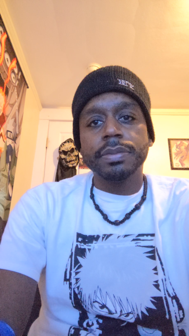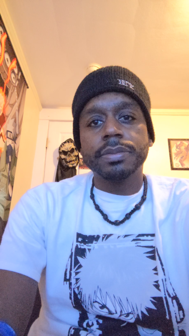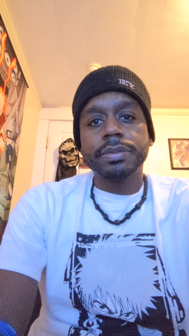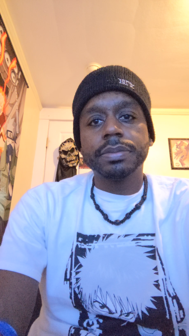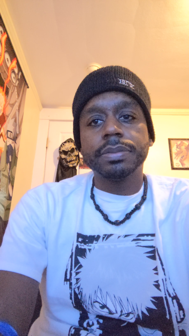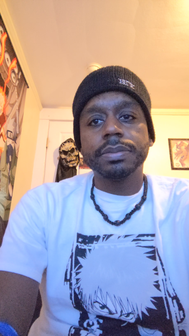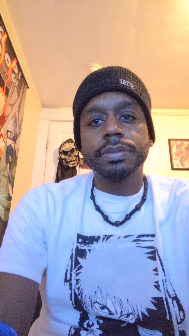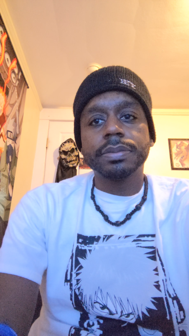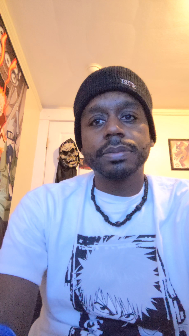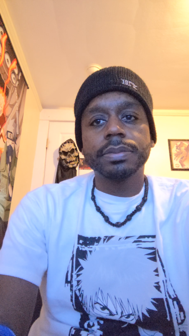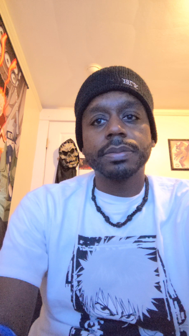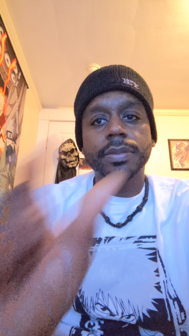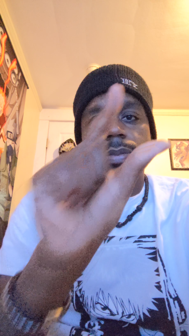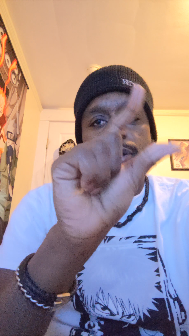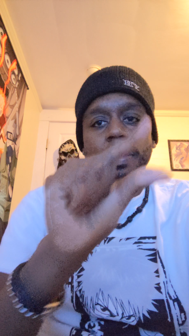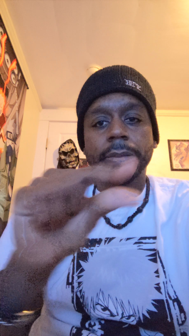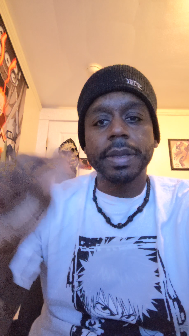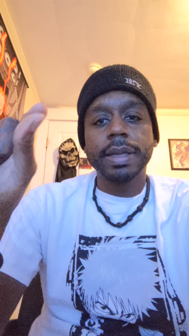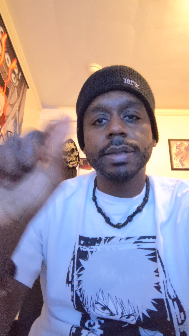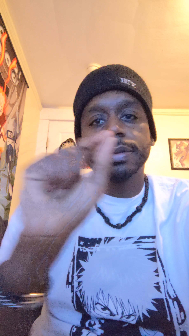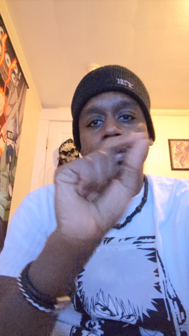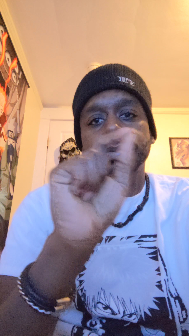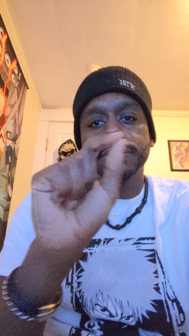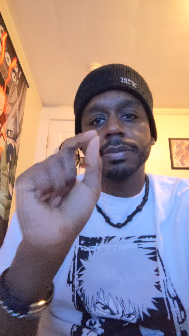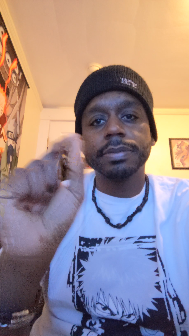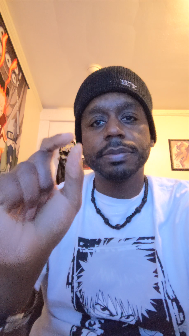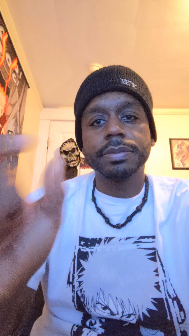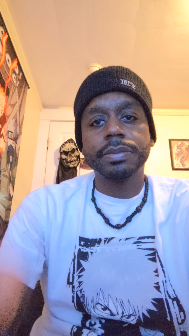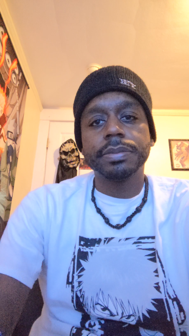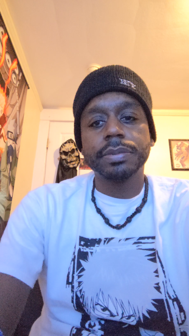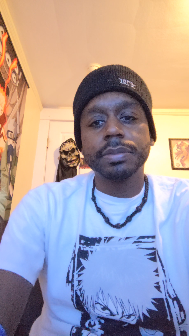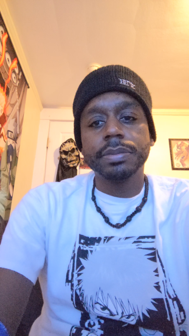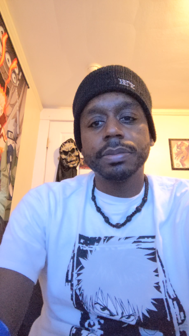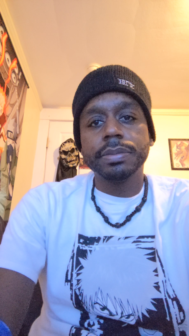peas